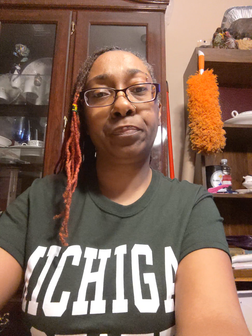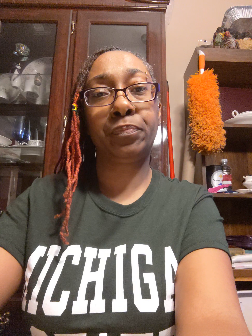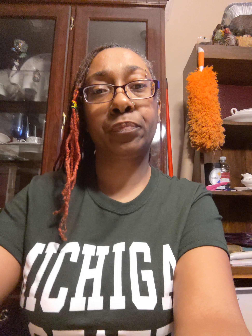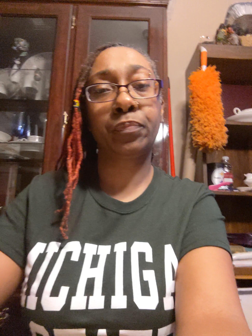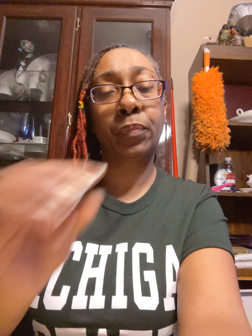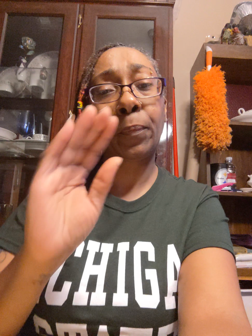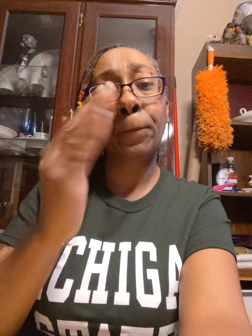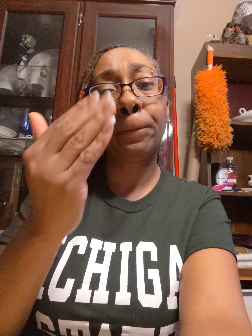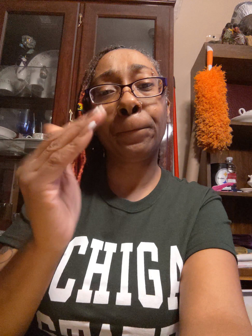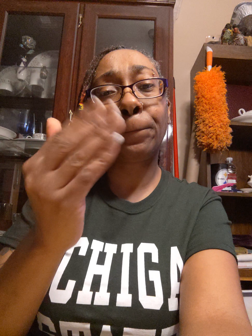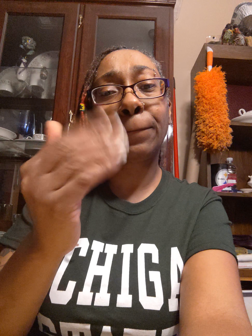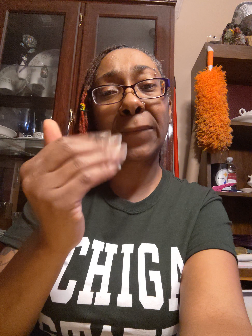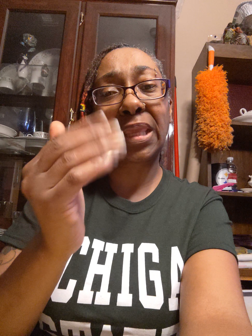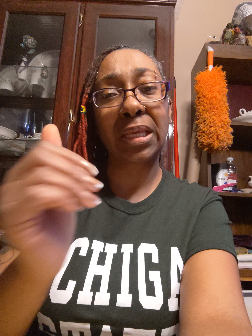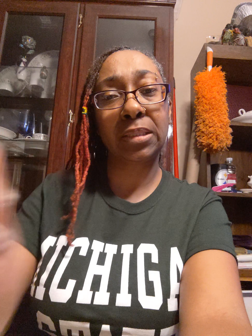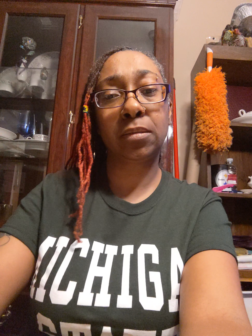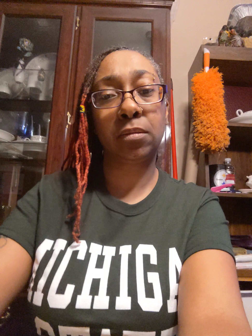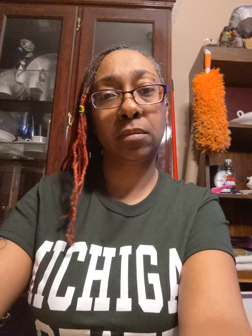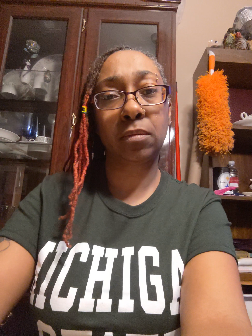mitten